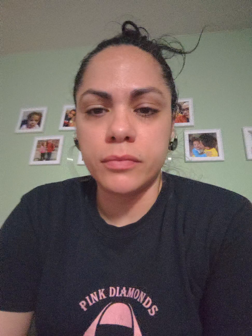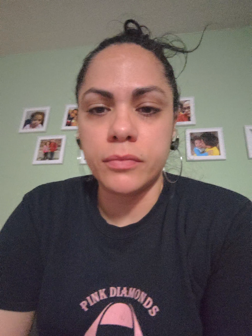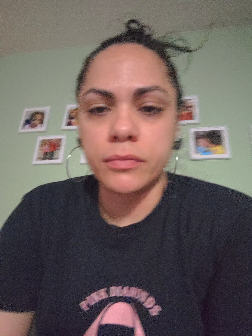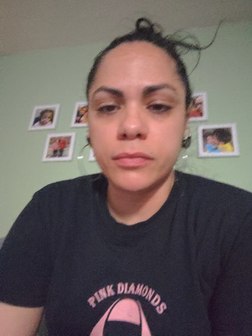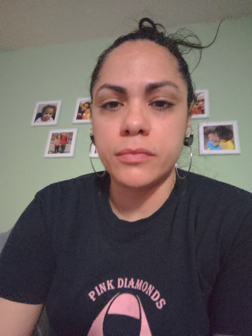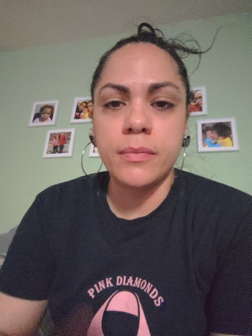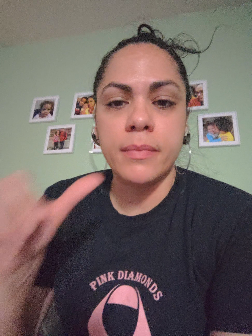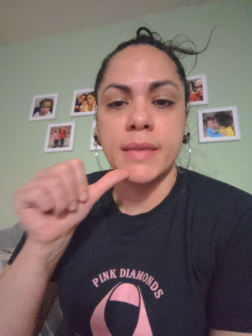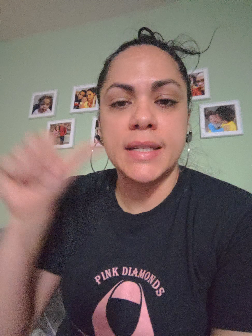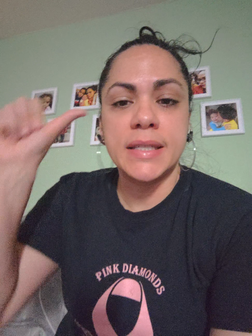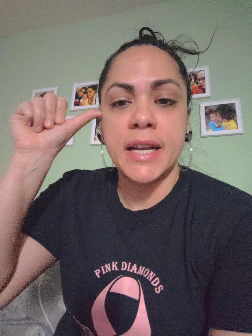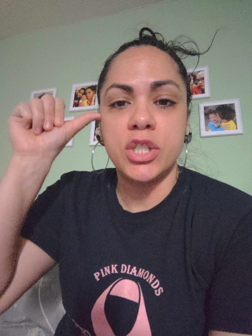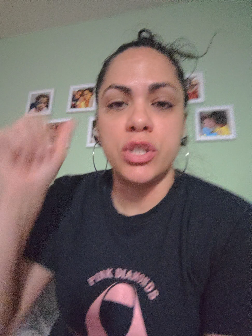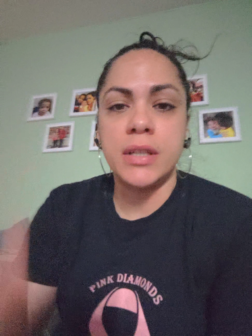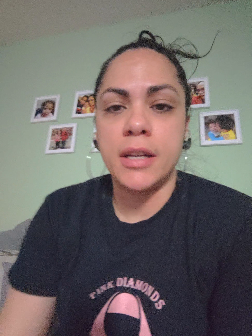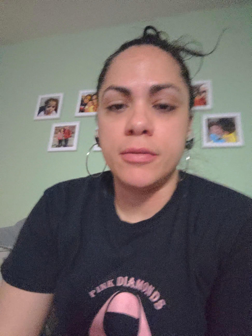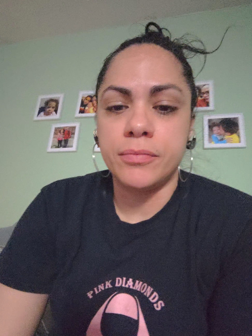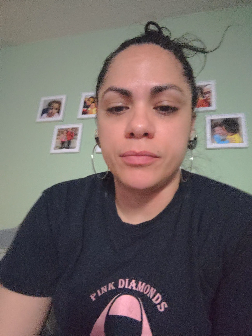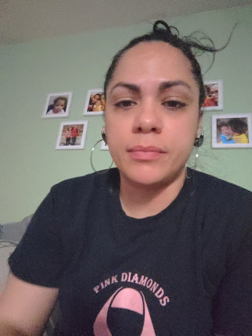yesterday